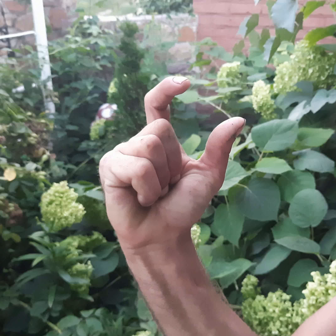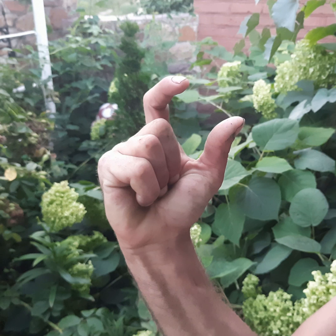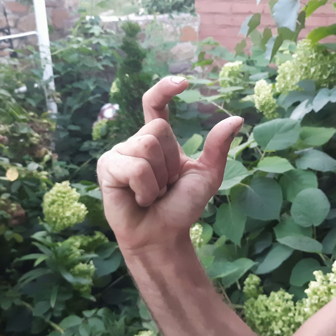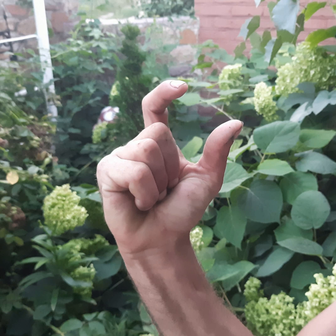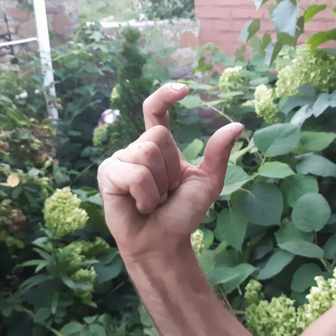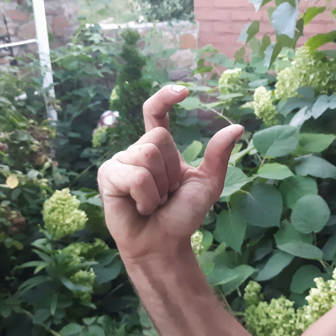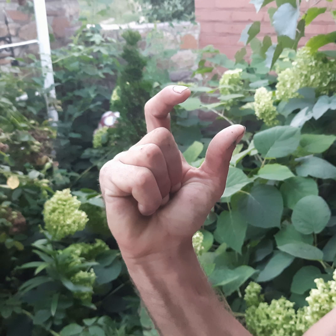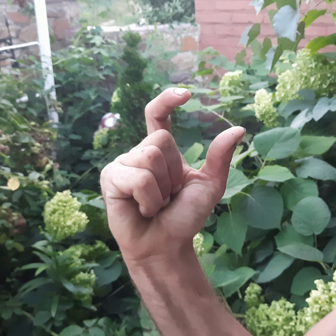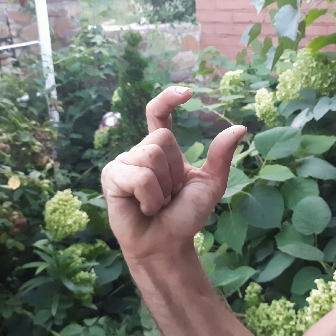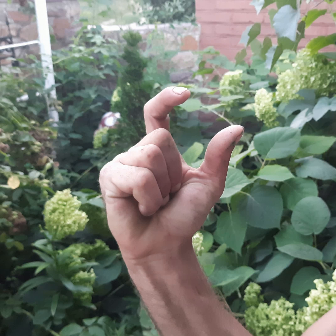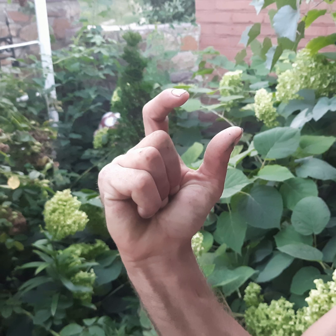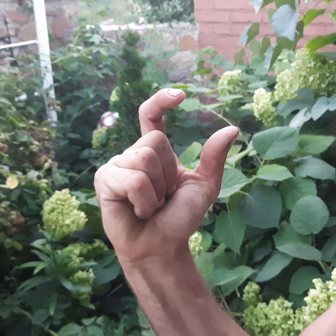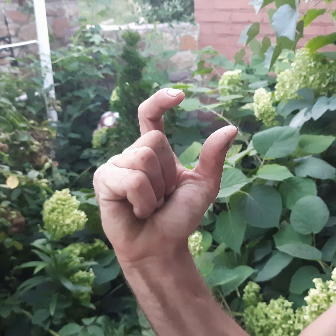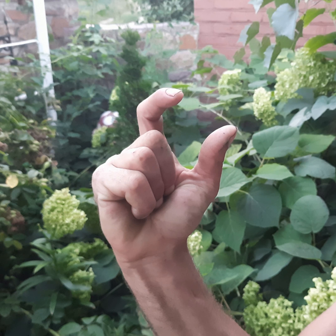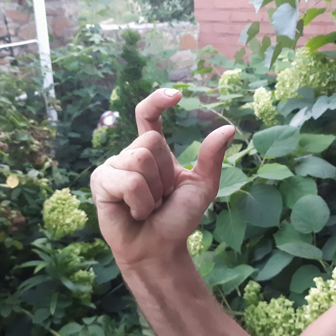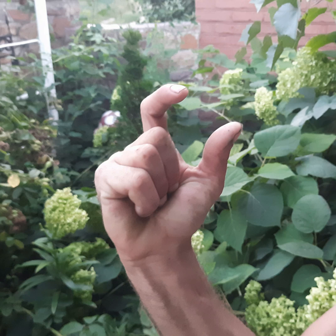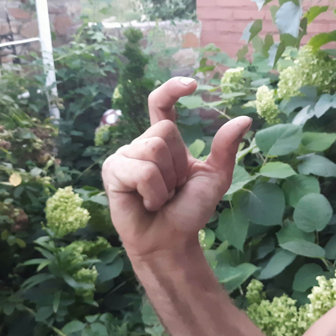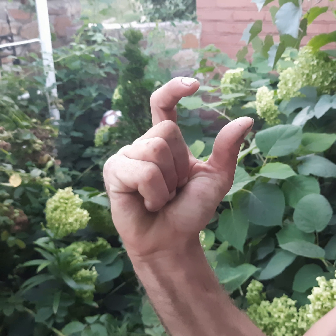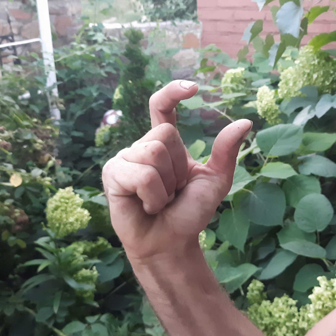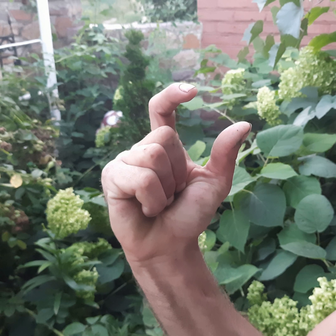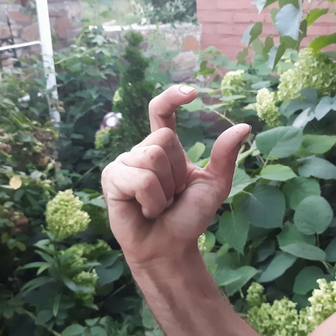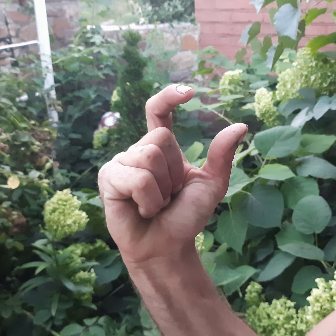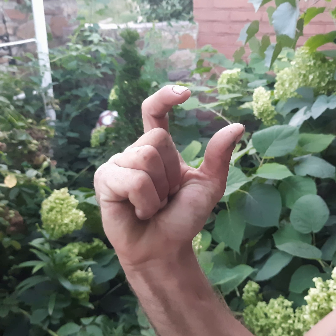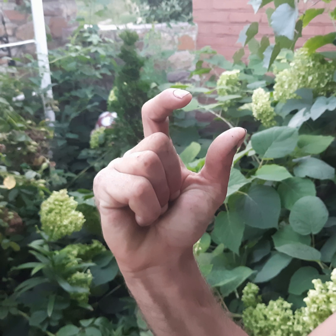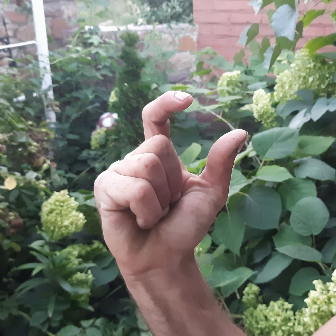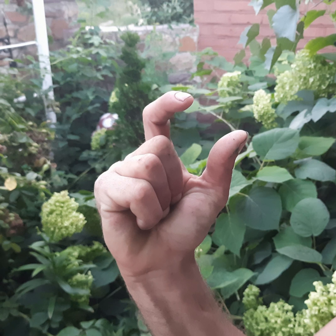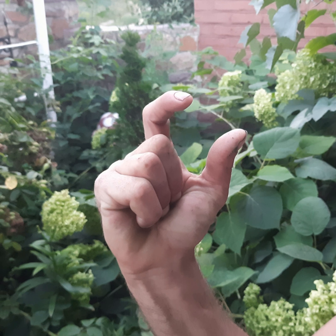Є